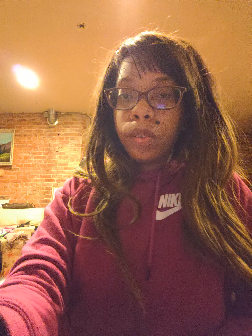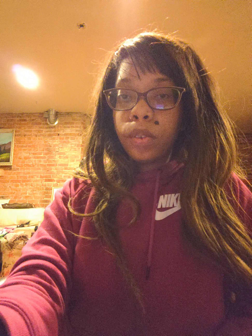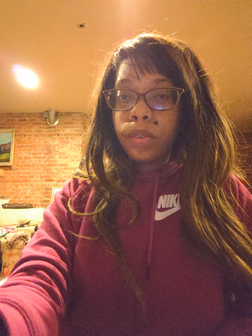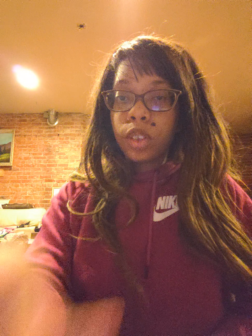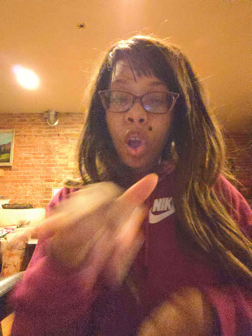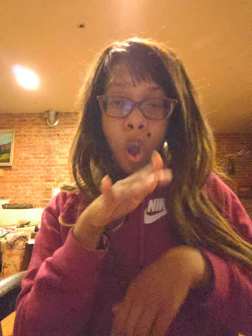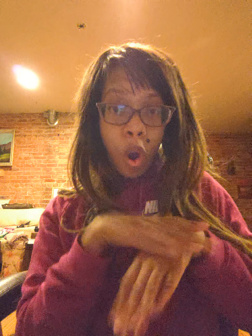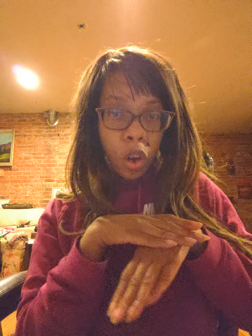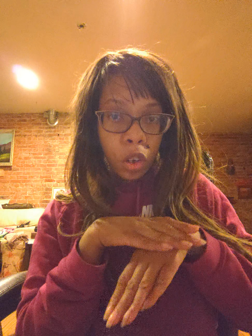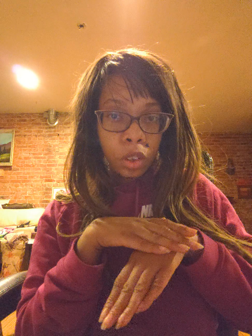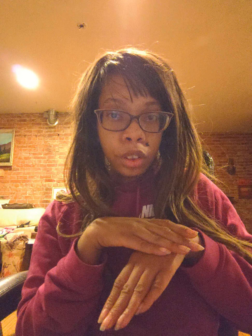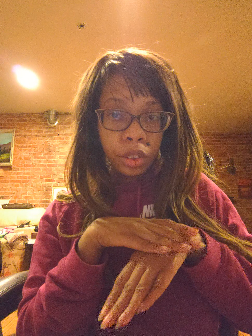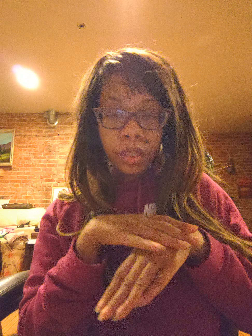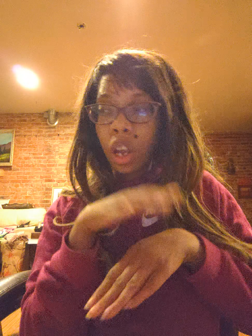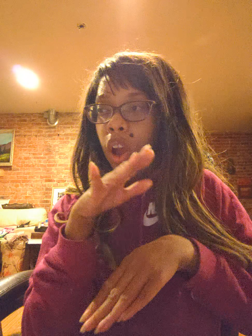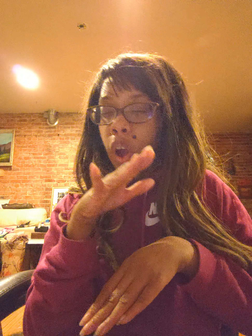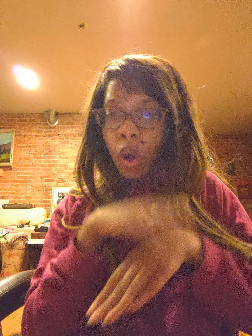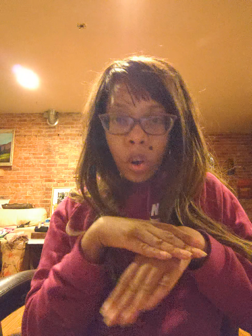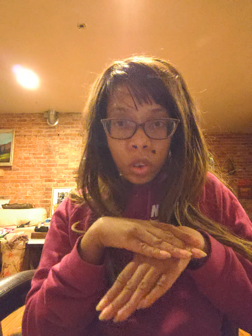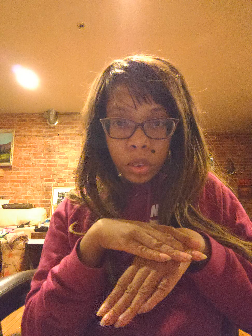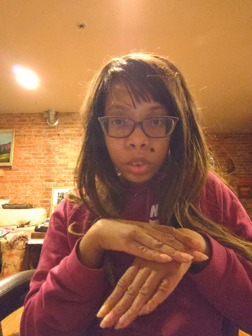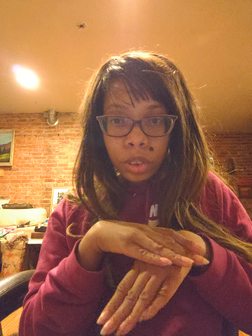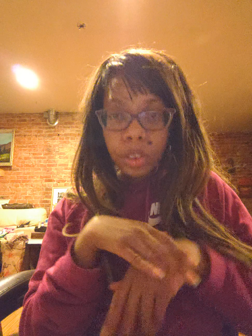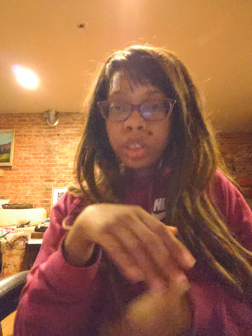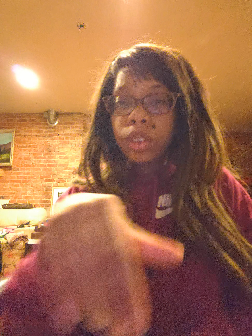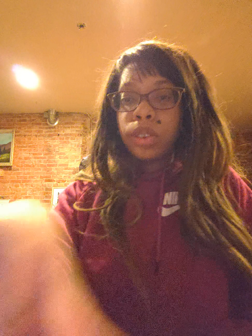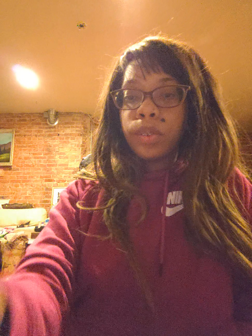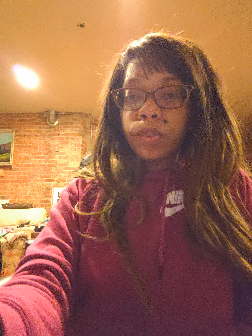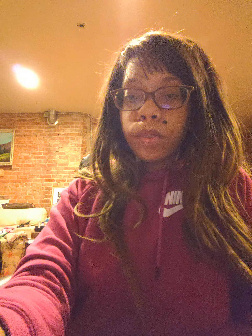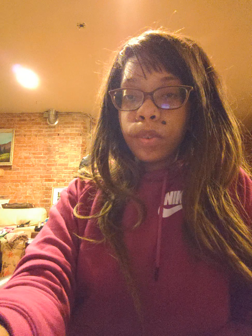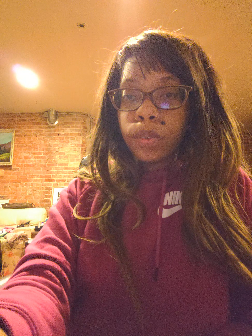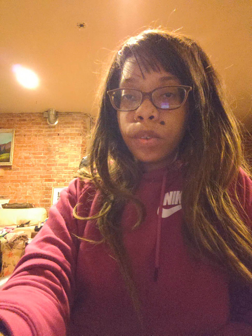on